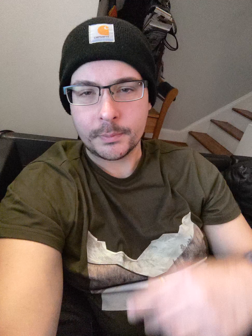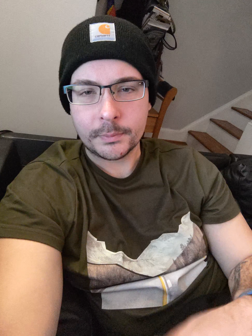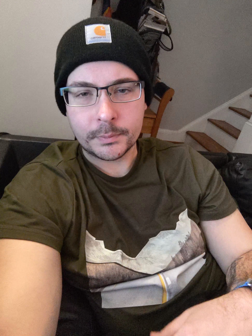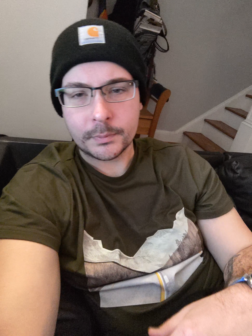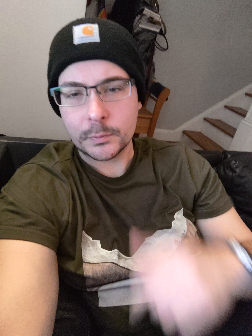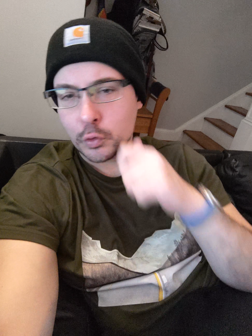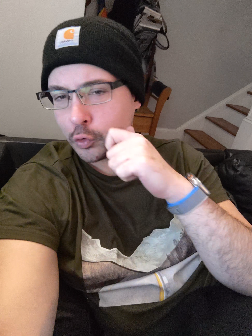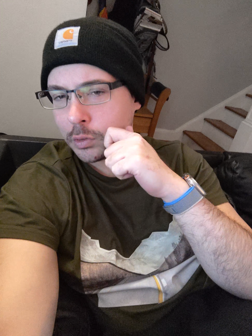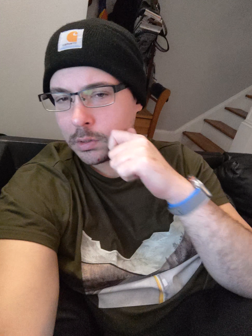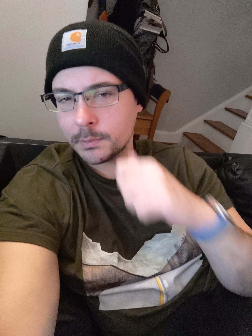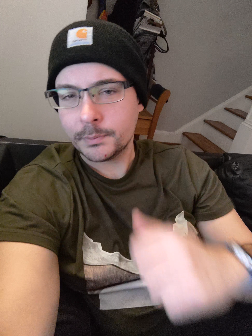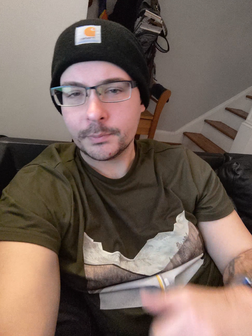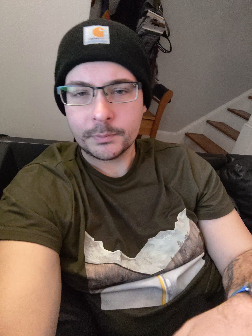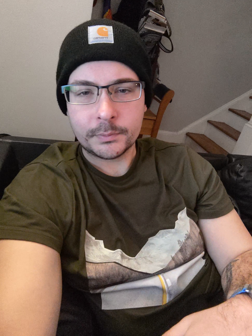cheek